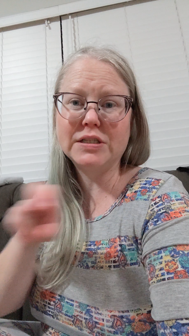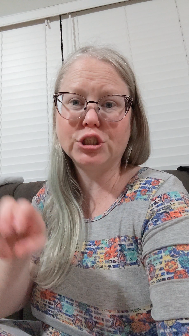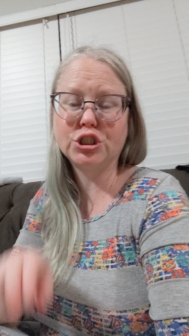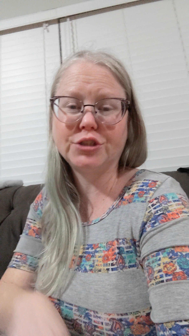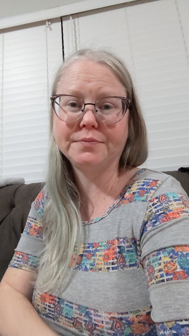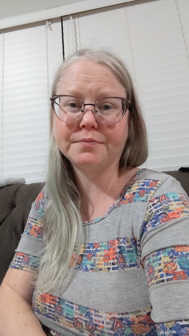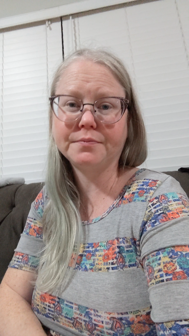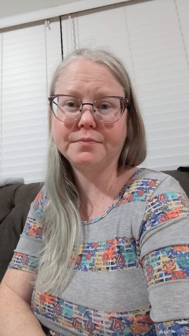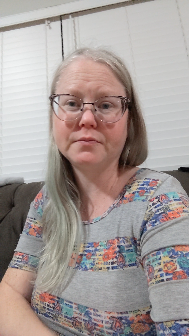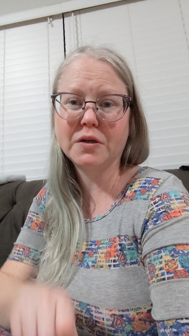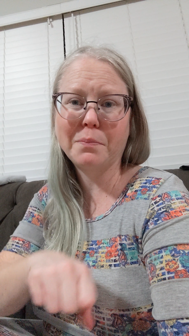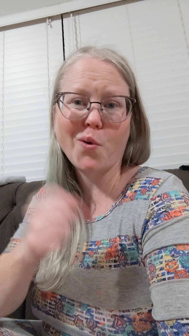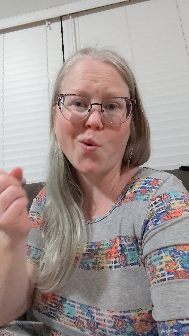broken